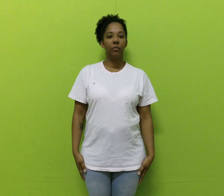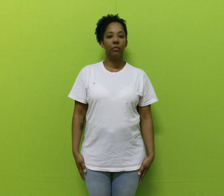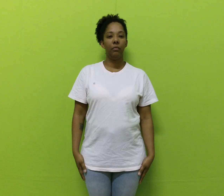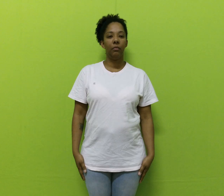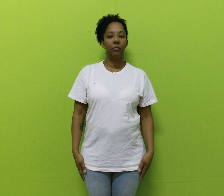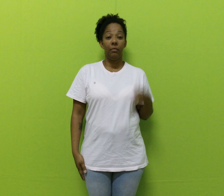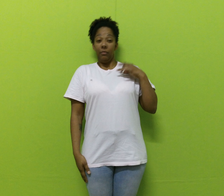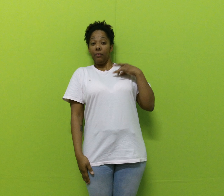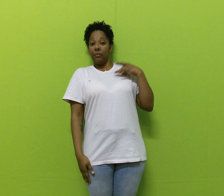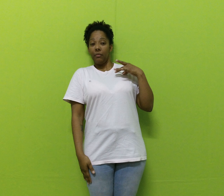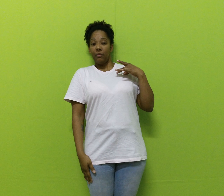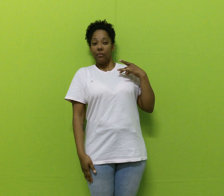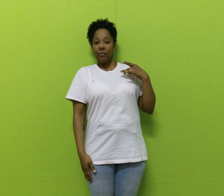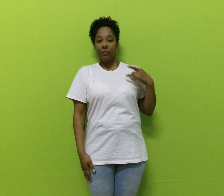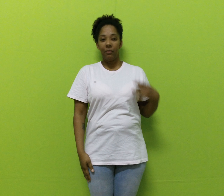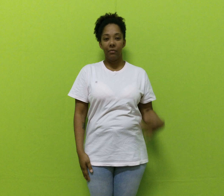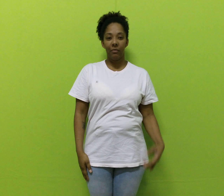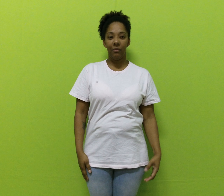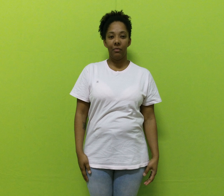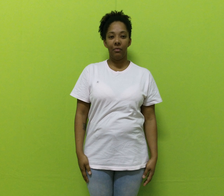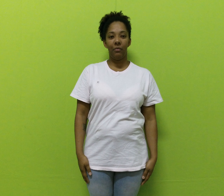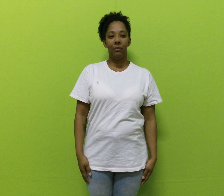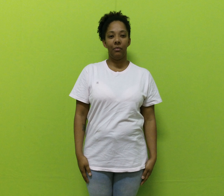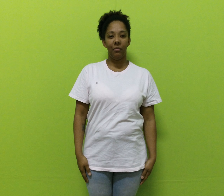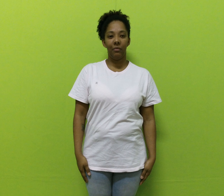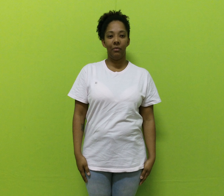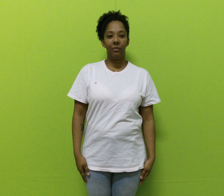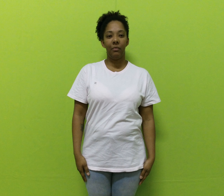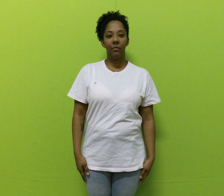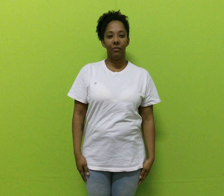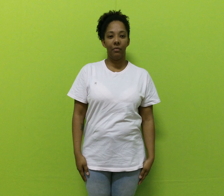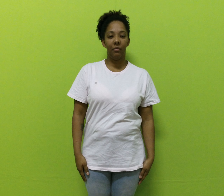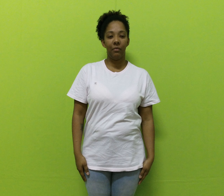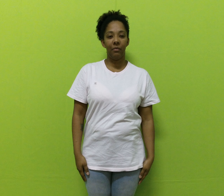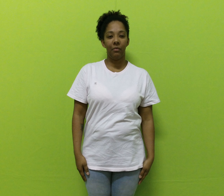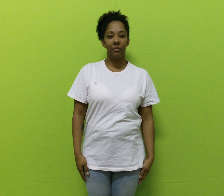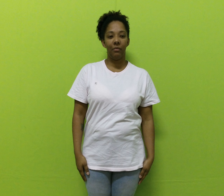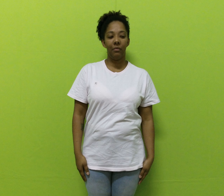medo